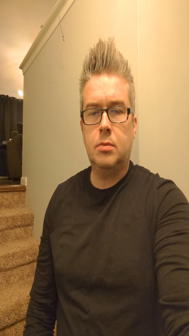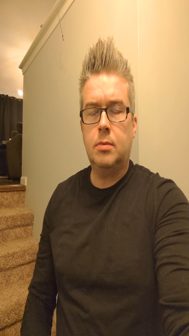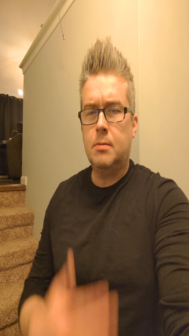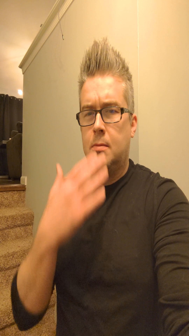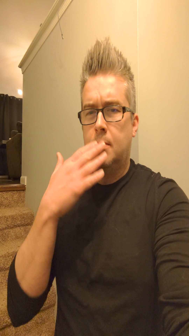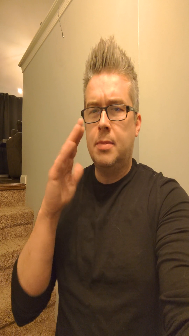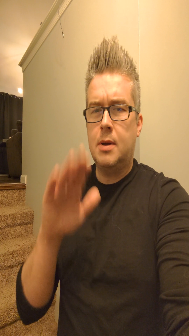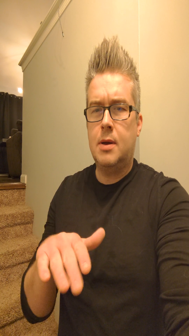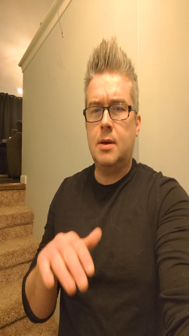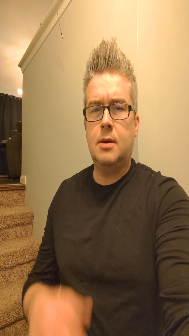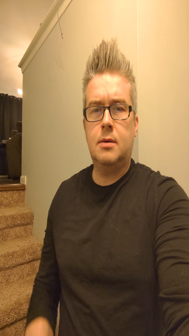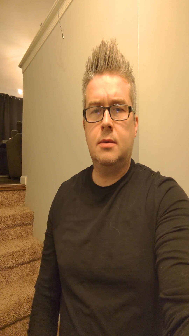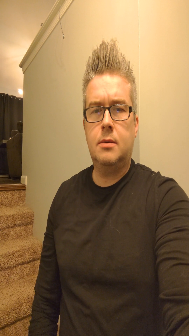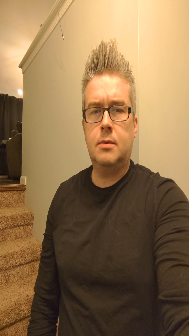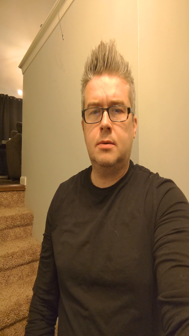bad